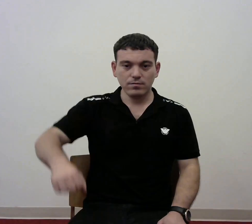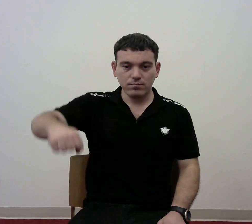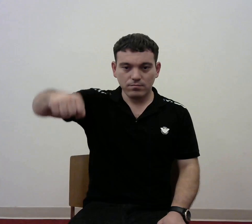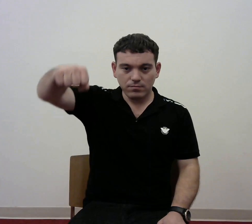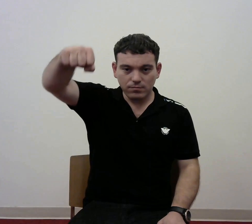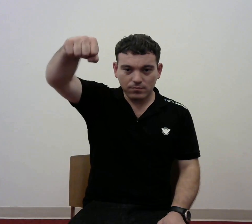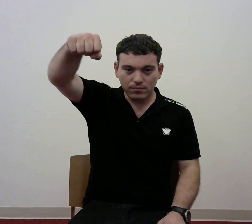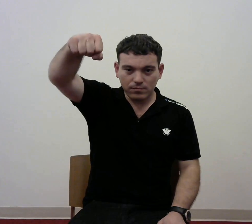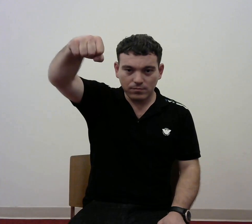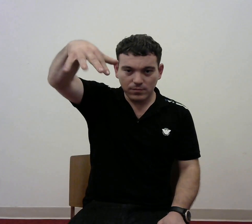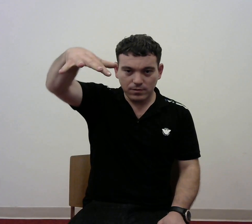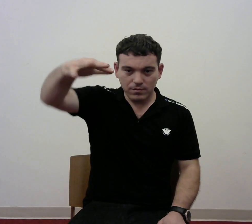işigi